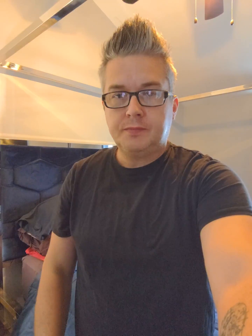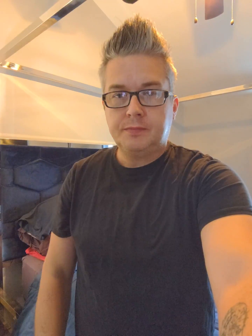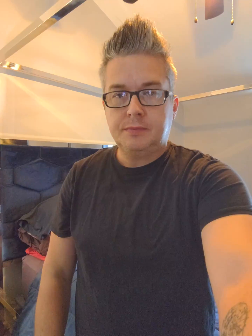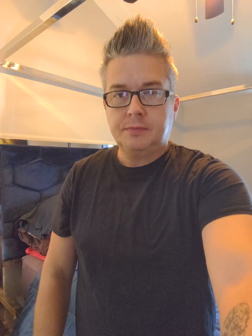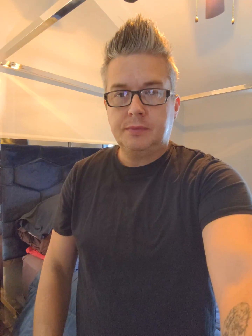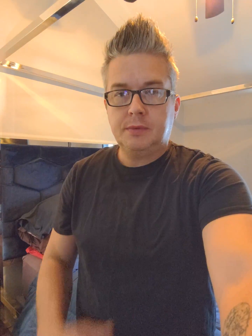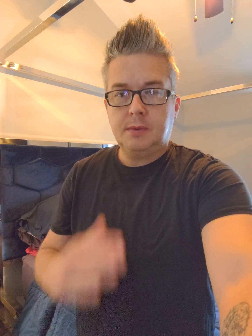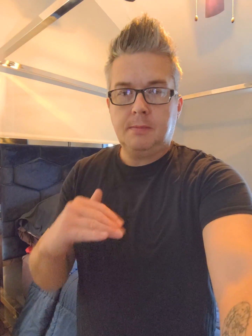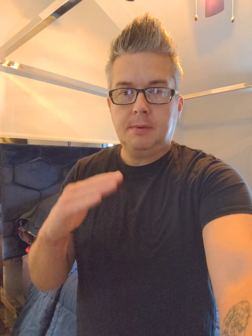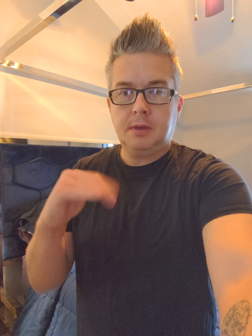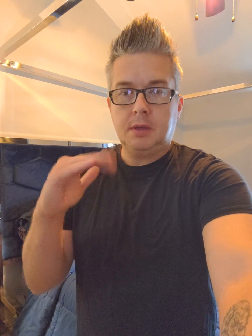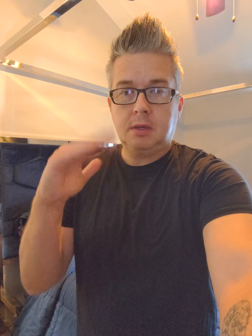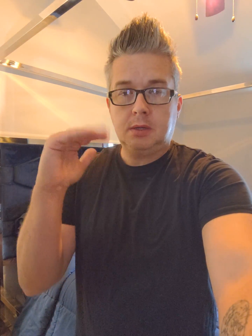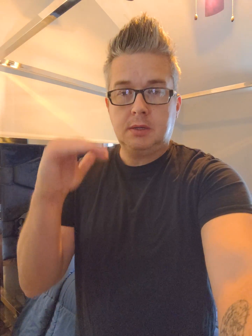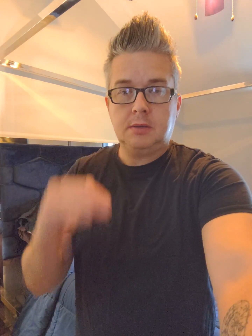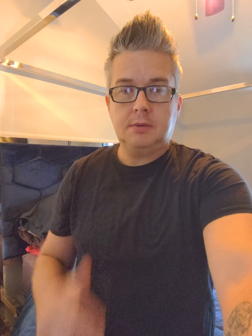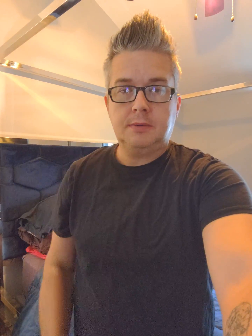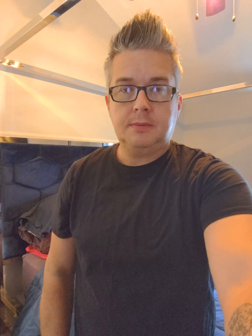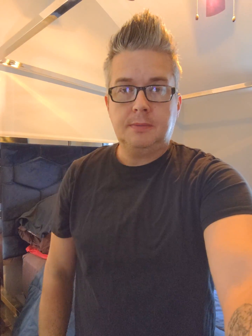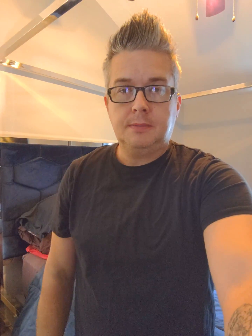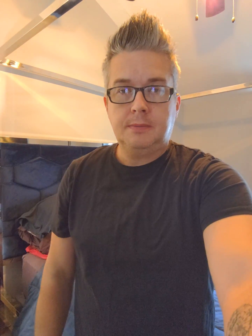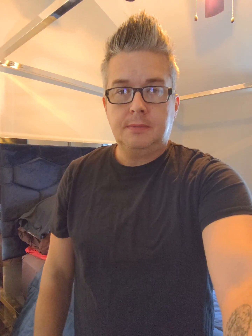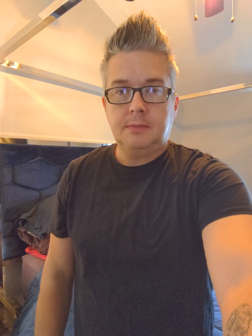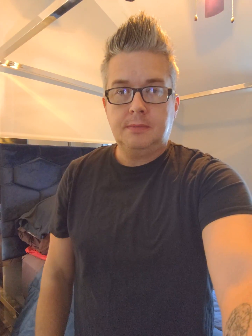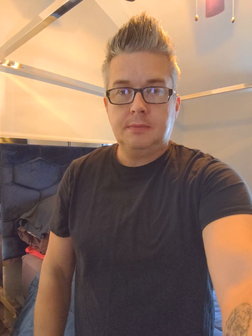build